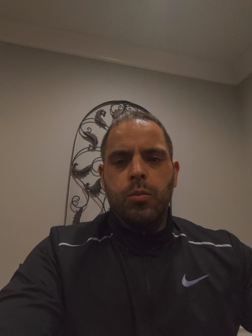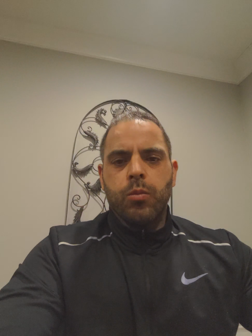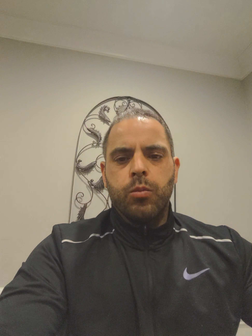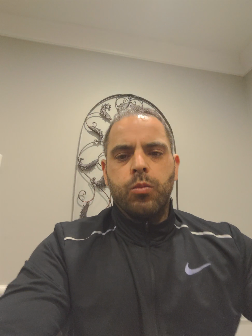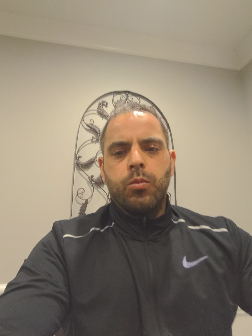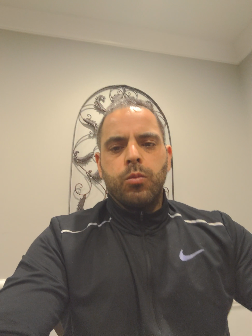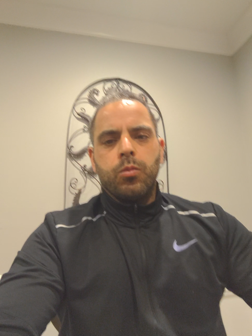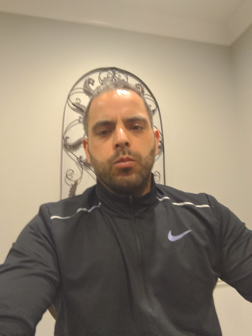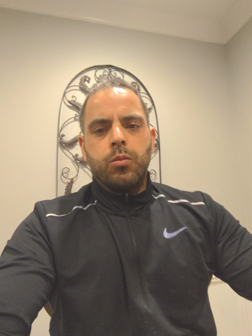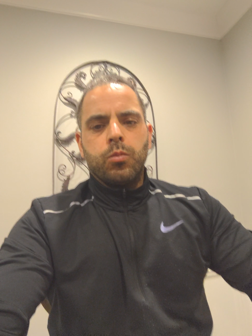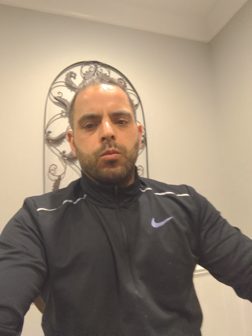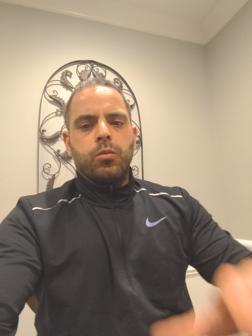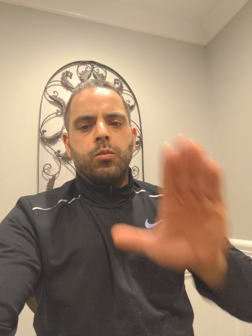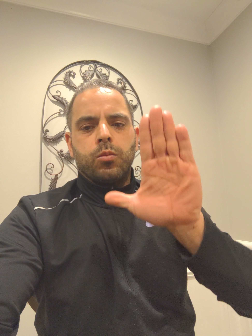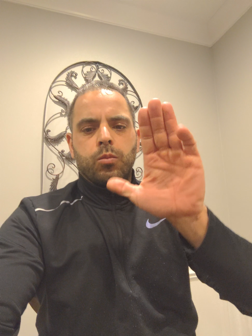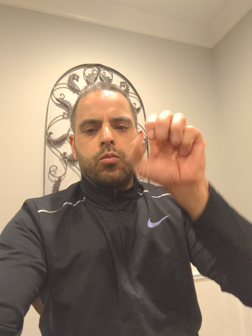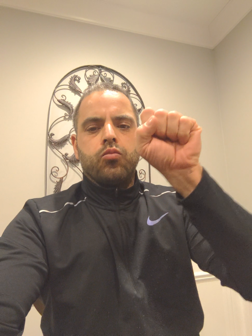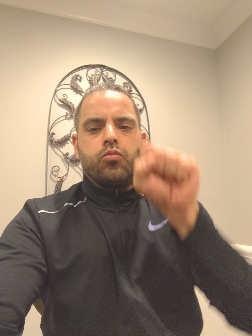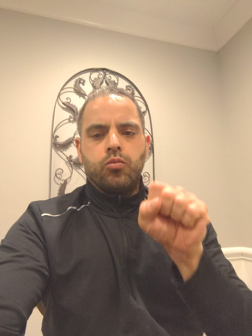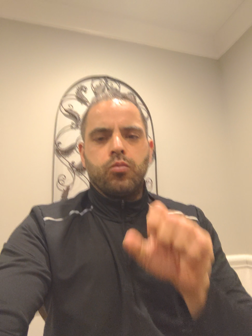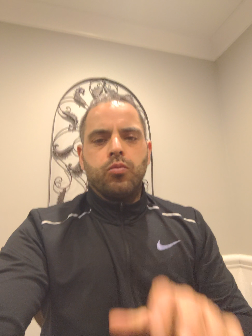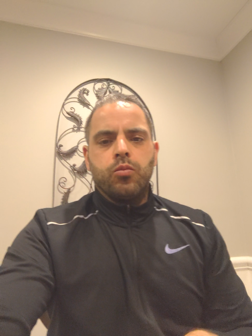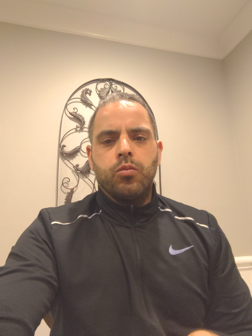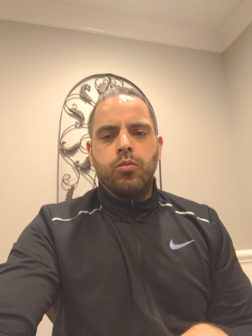mitten